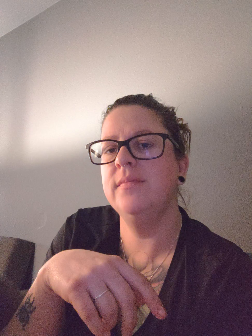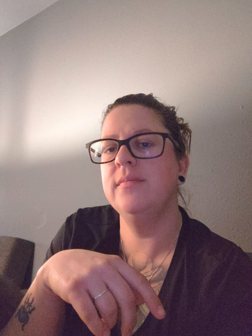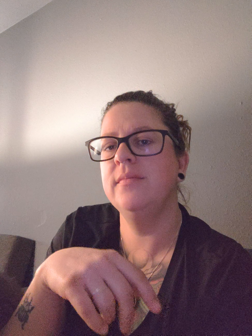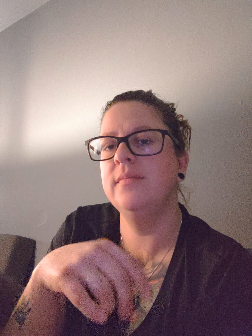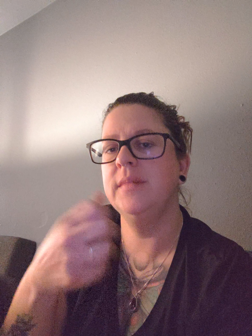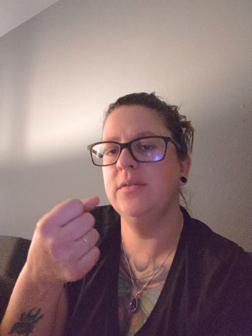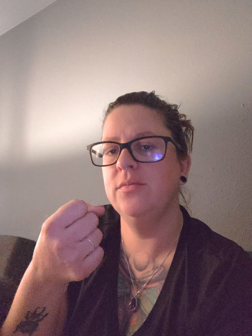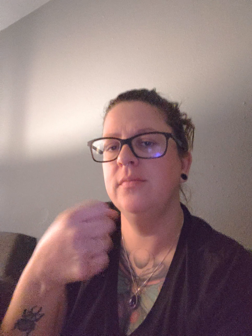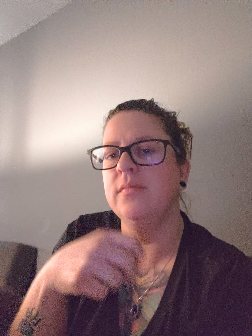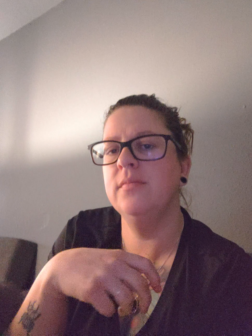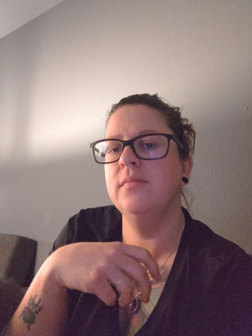milk